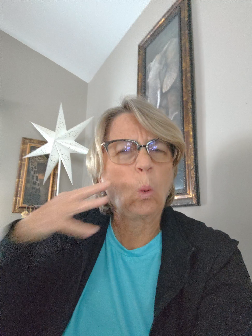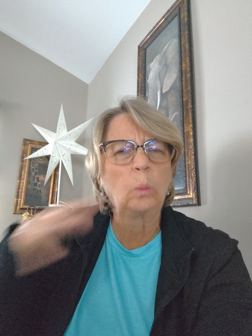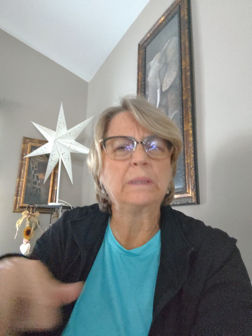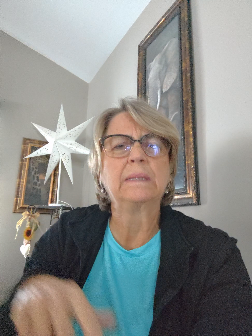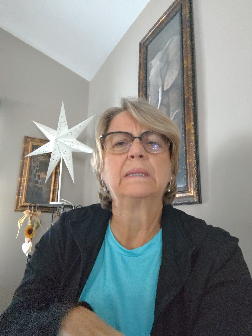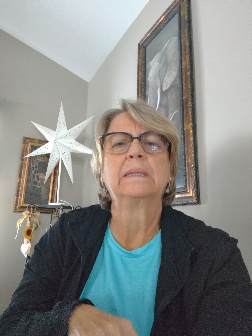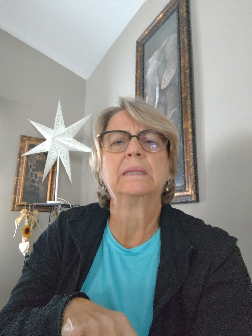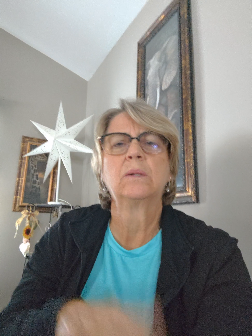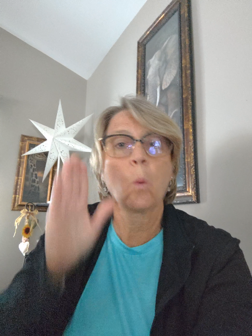noisy